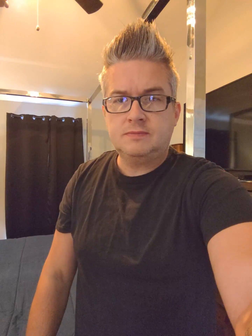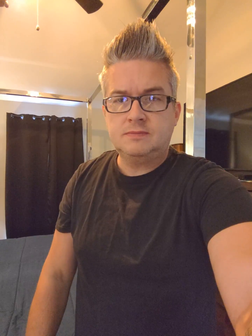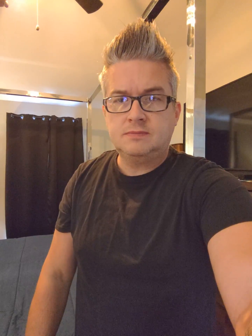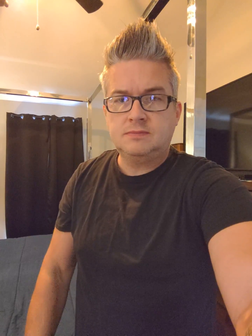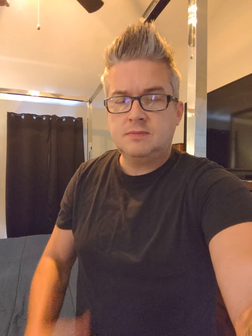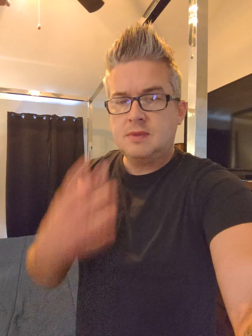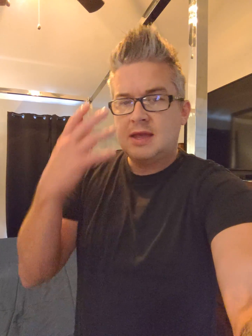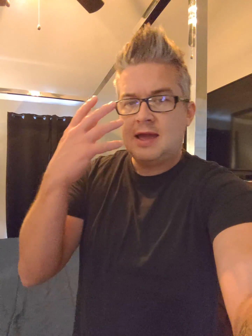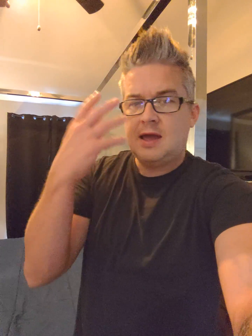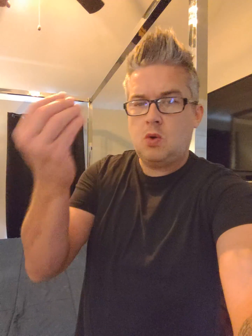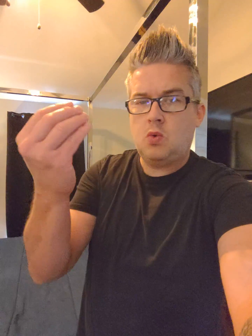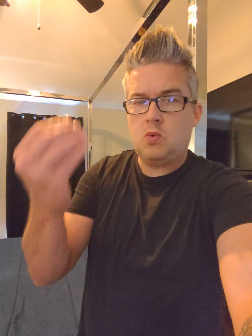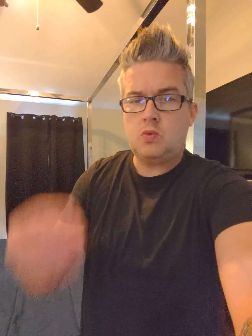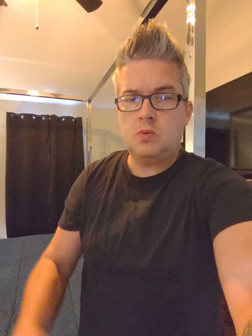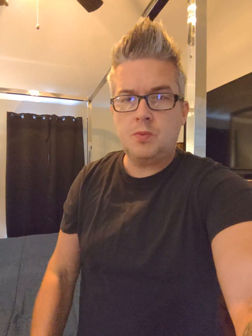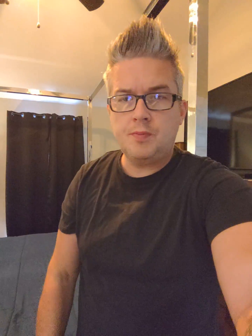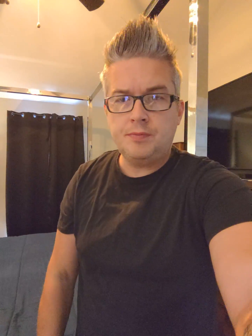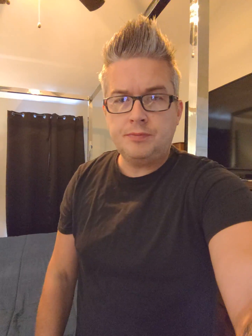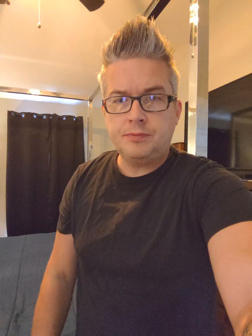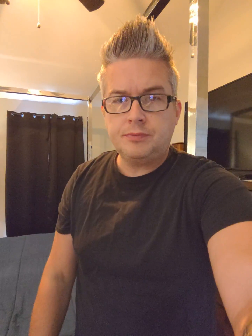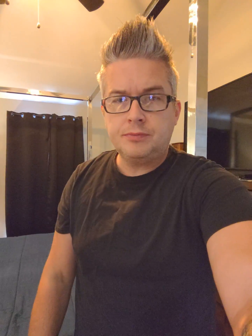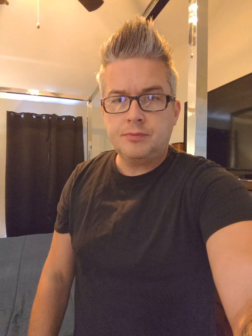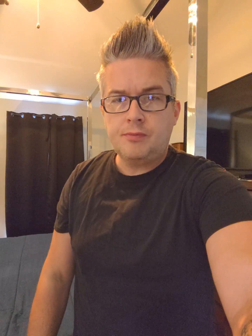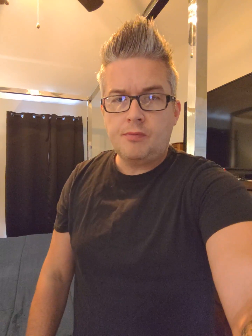going to